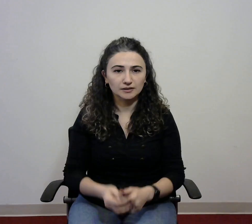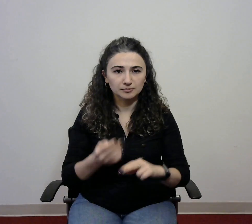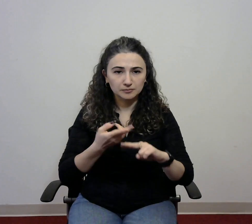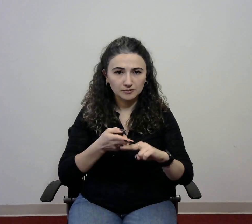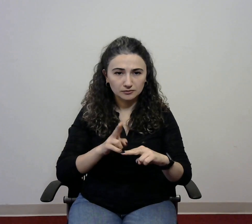bu